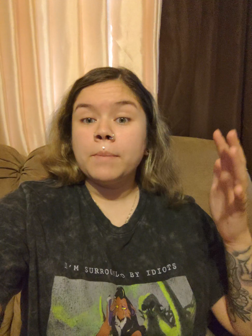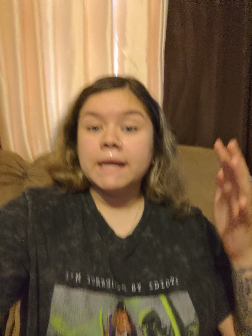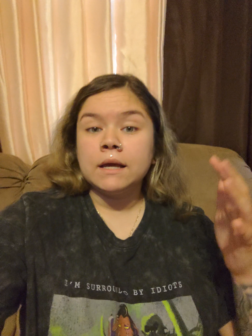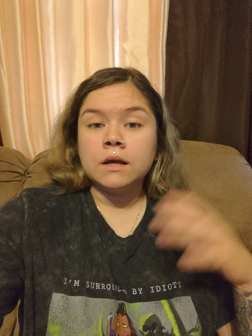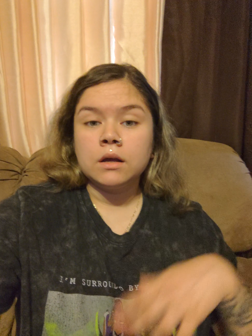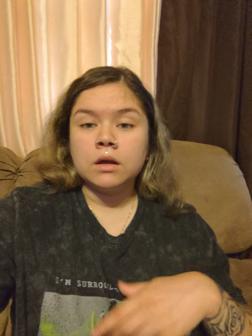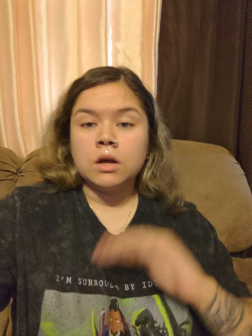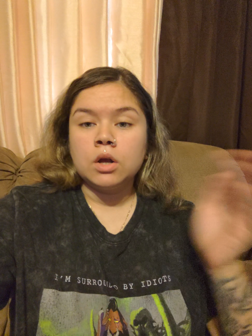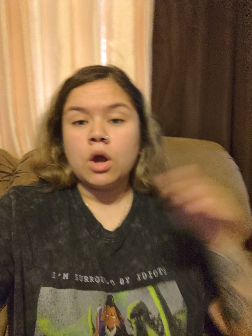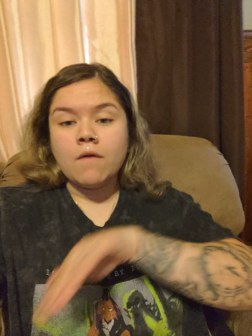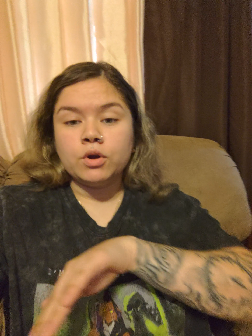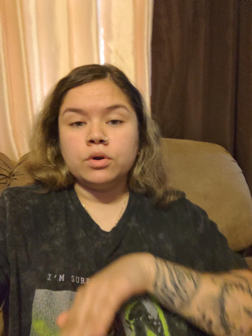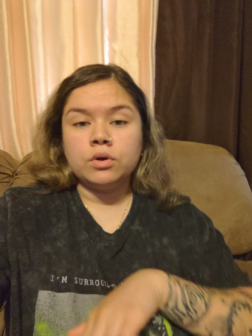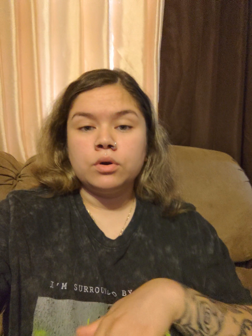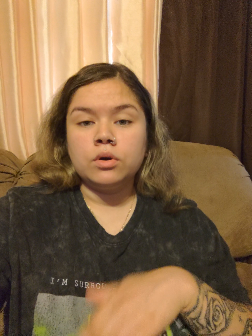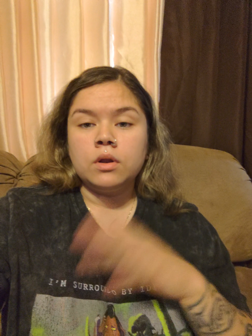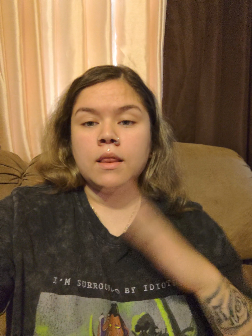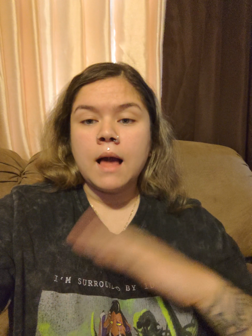cover